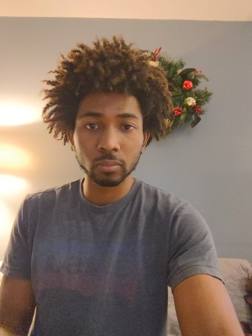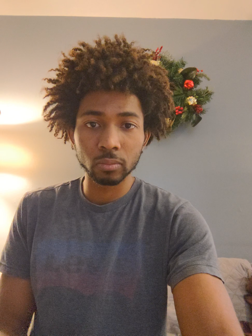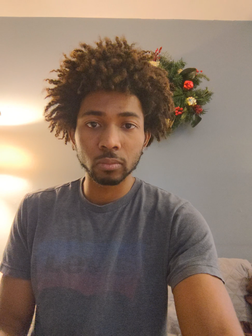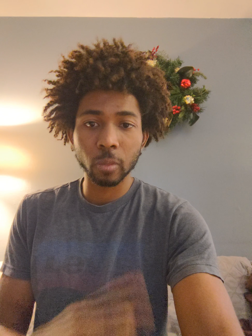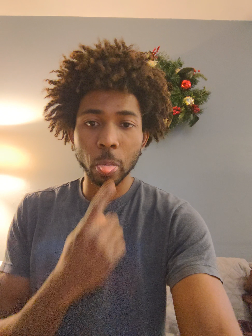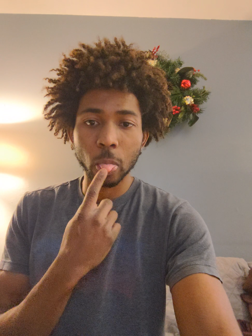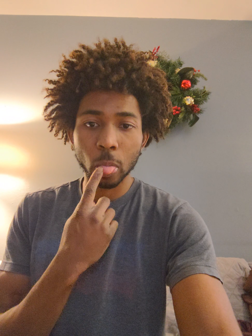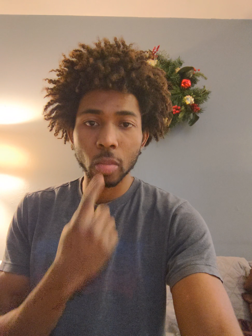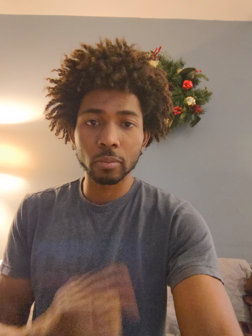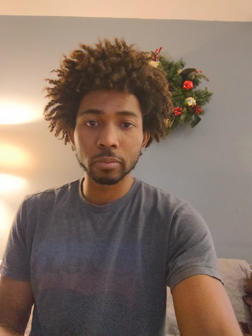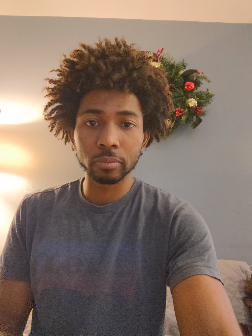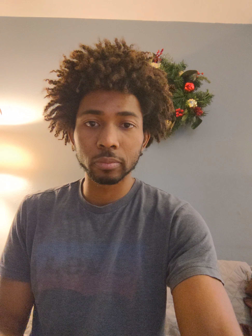tongue